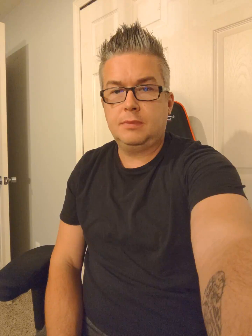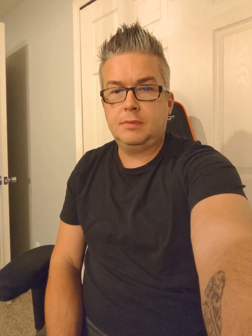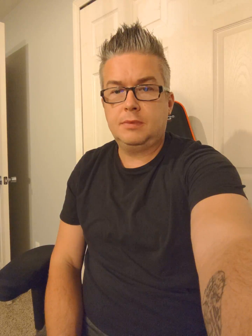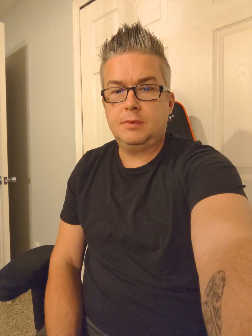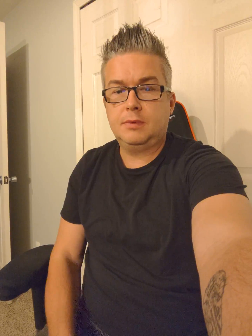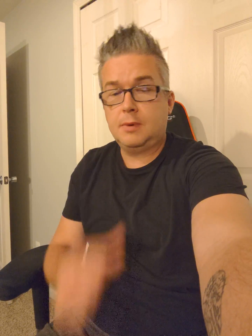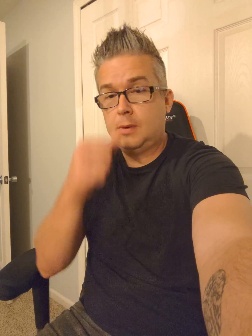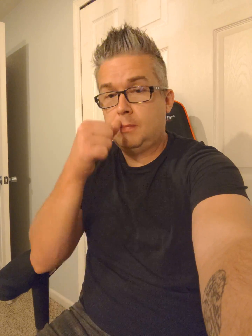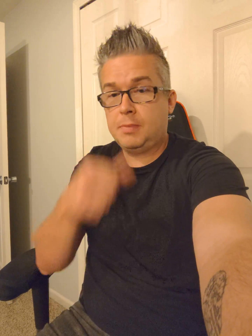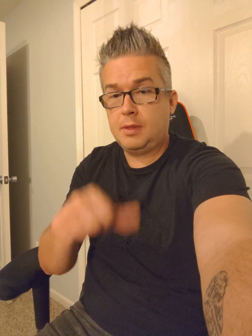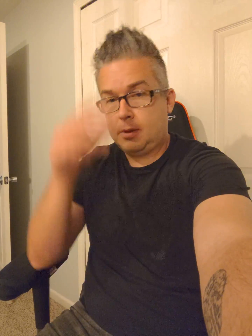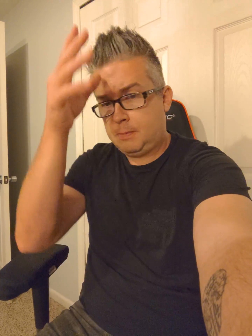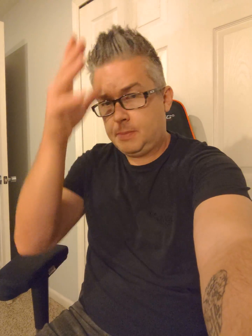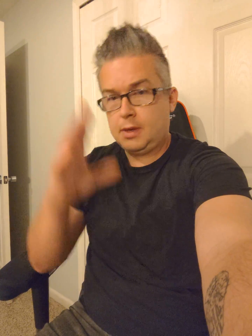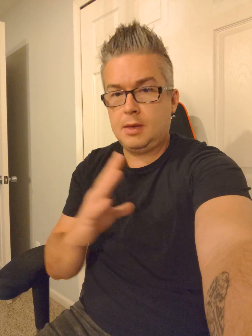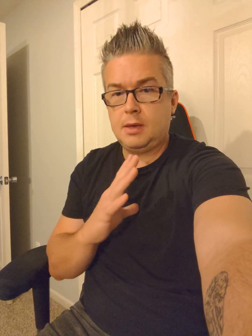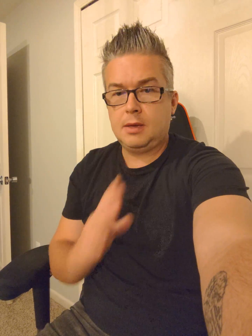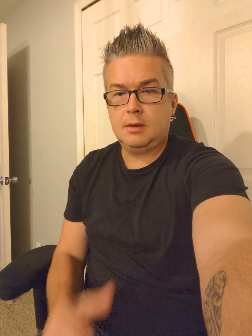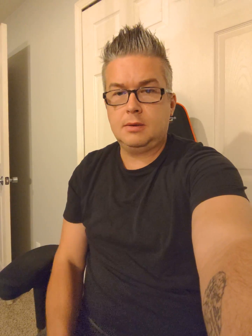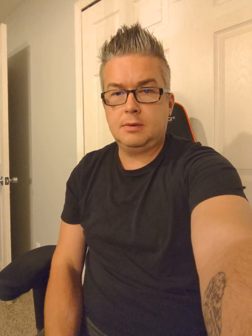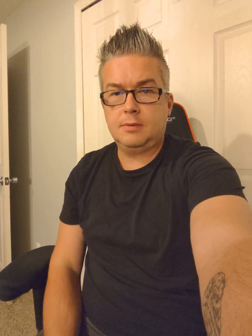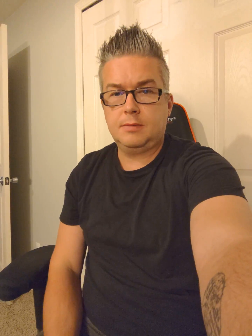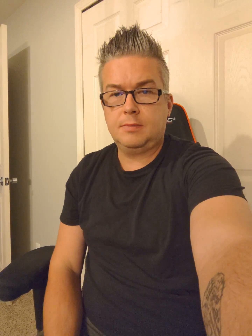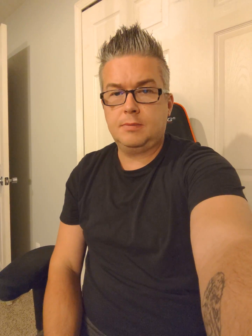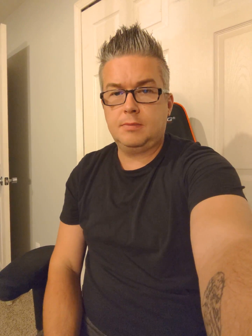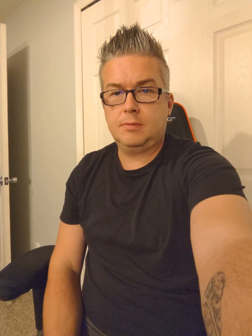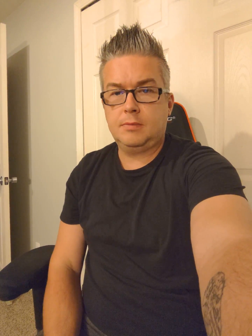mailman